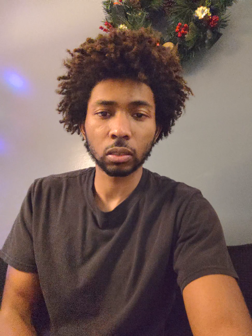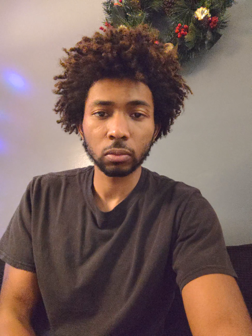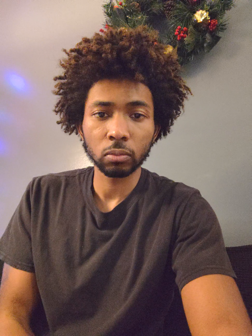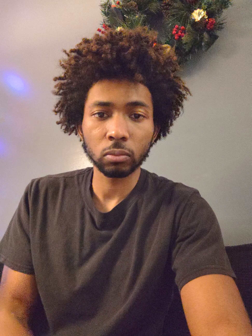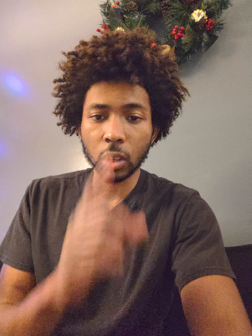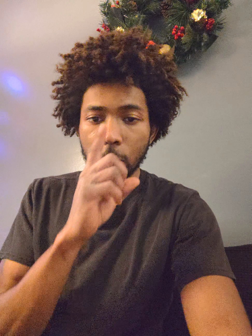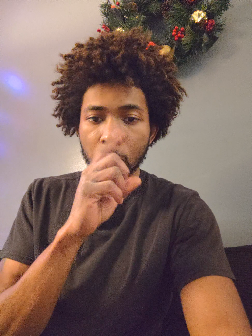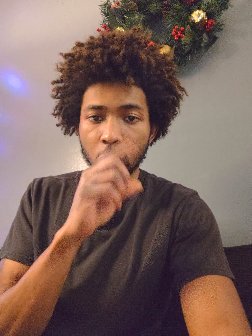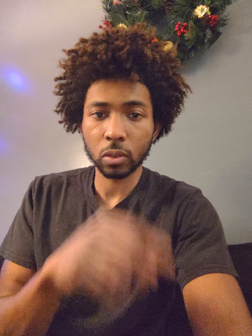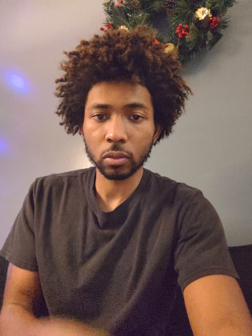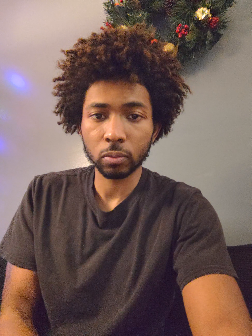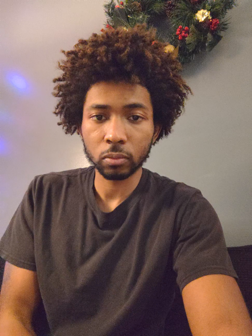mouse